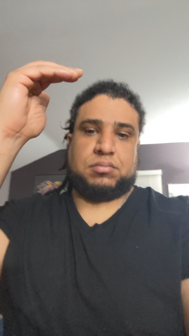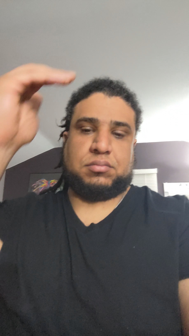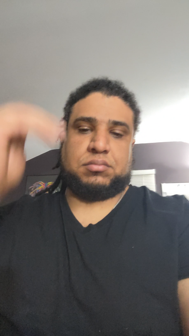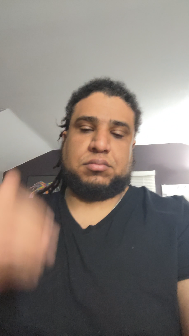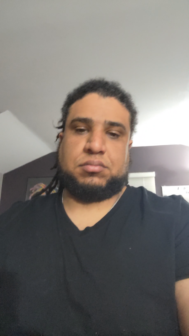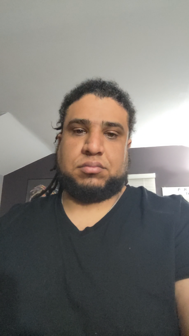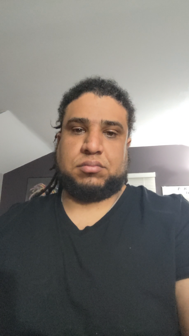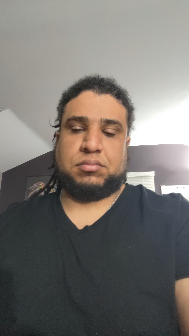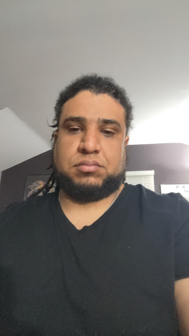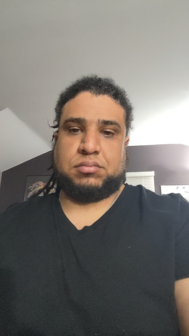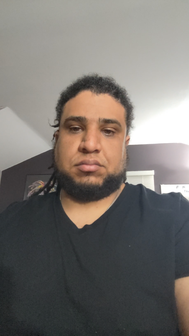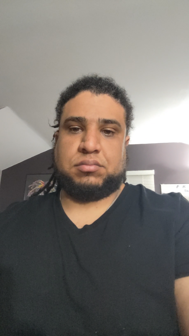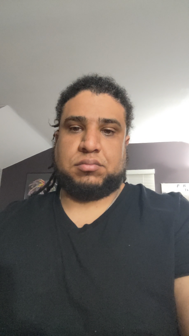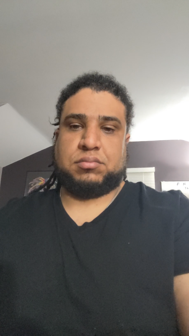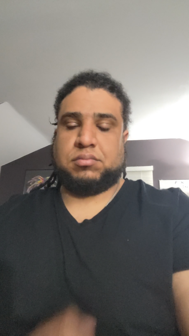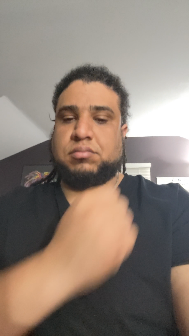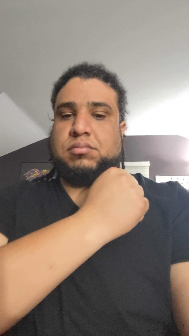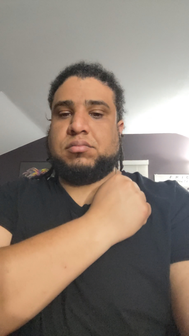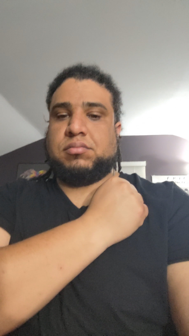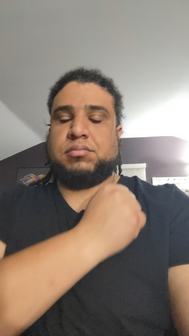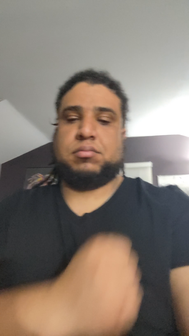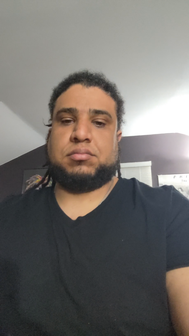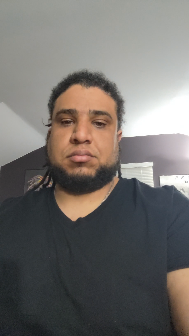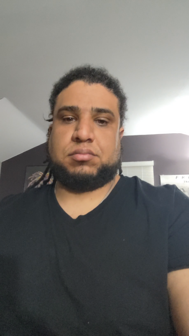love